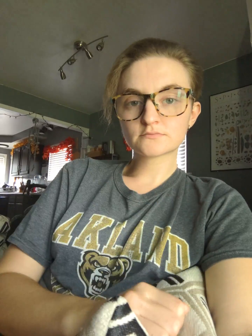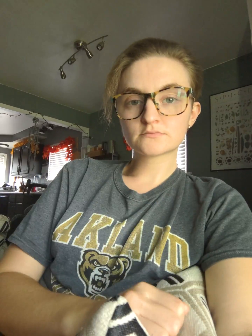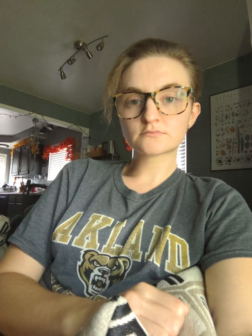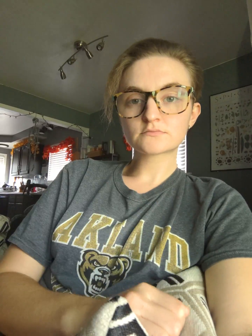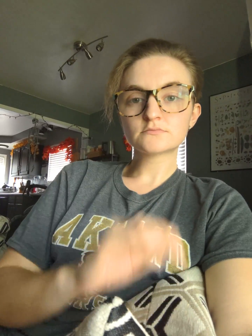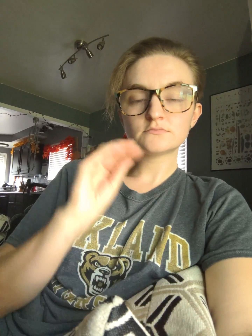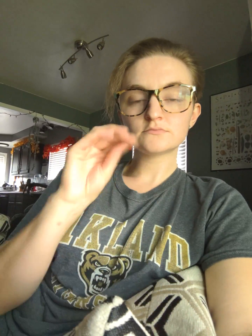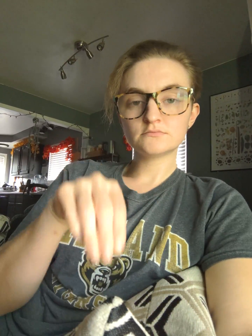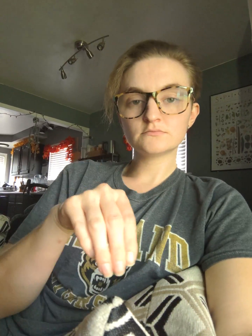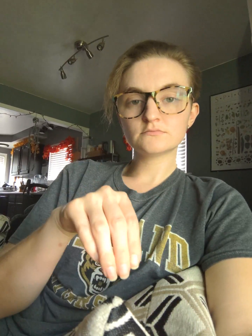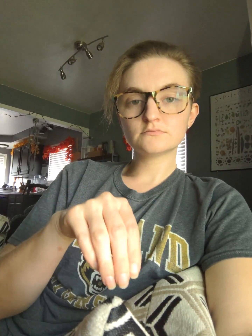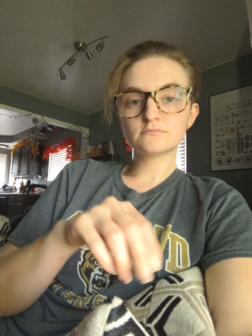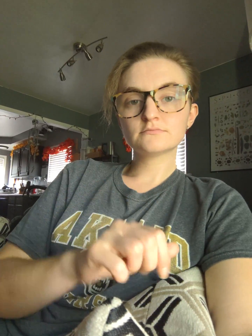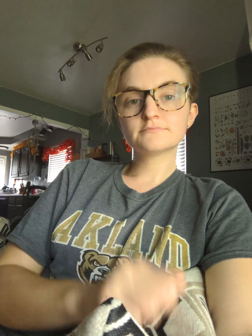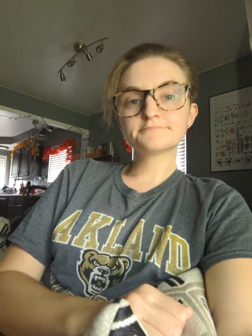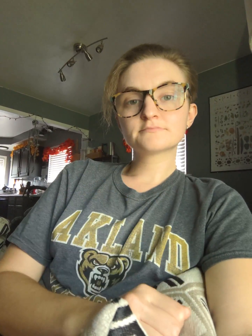put